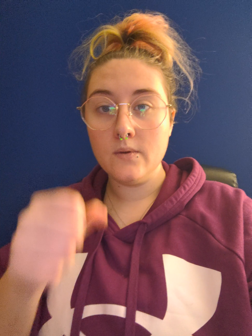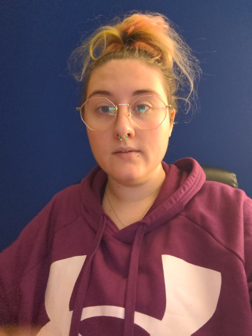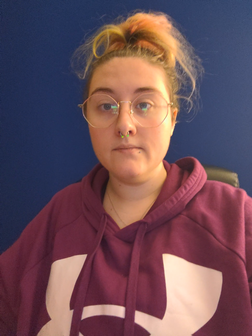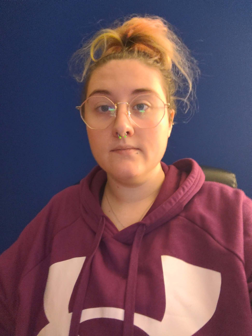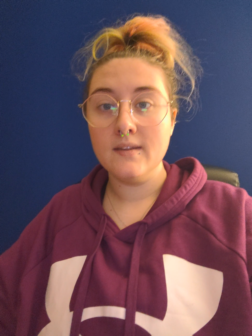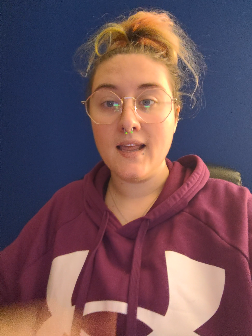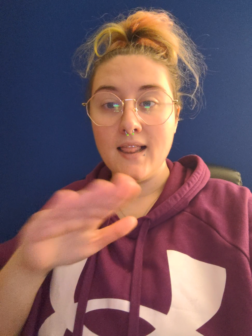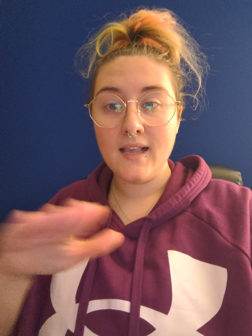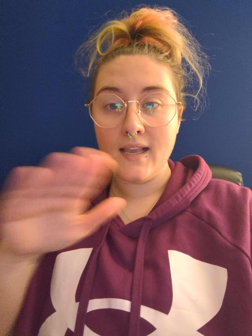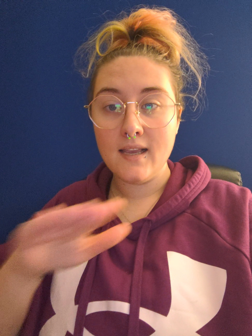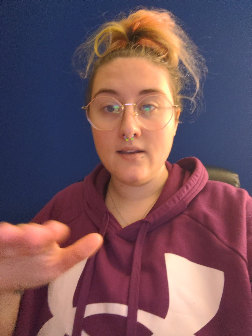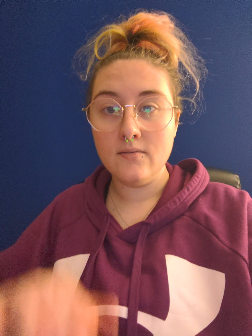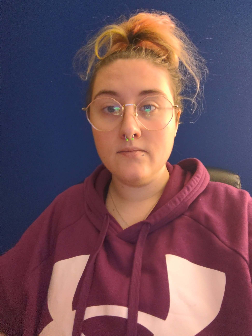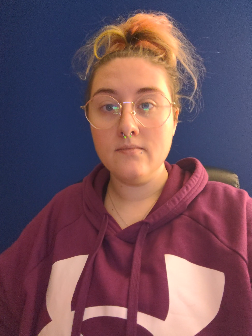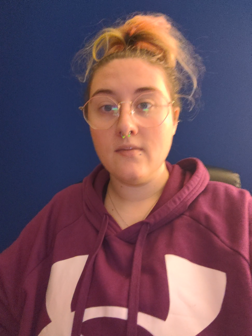clean